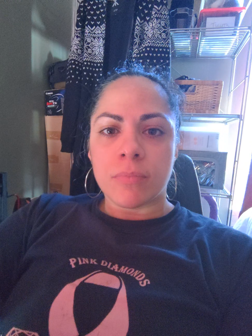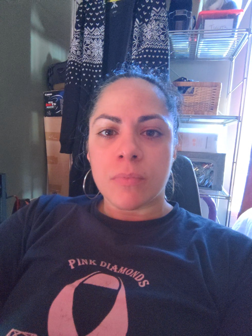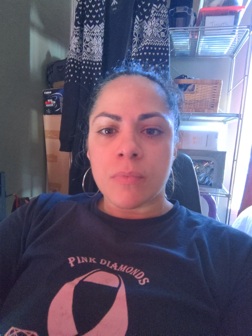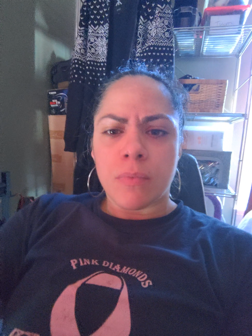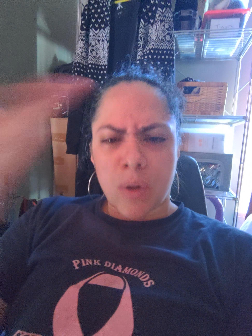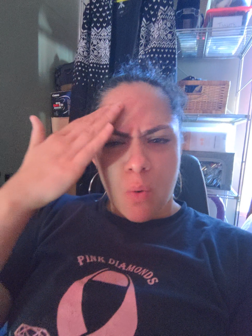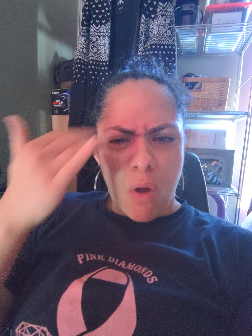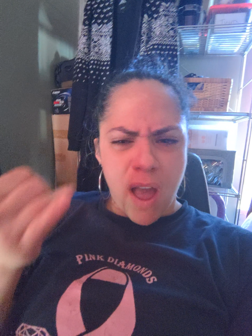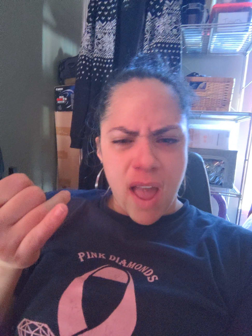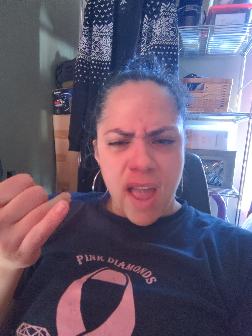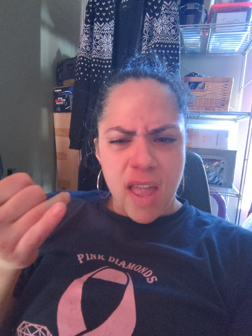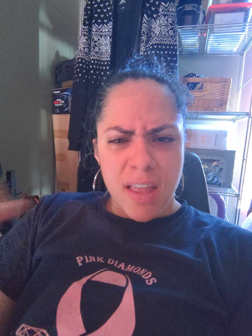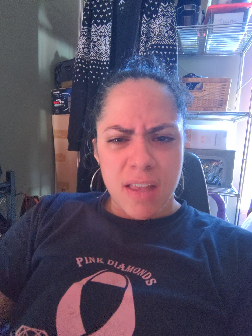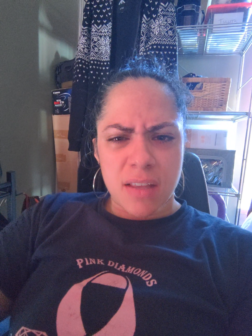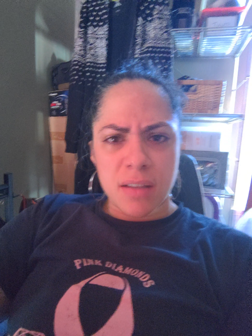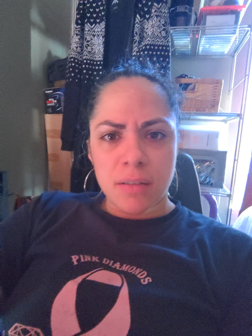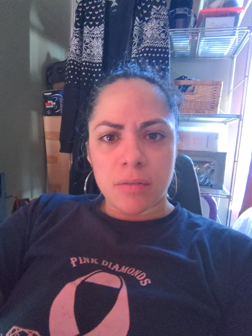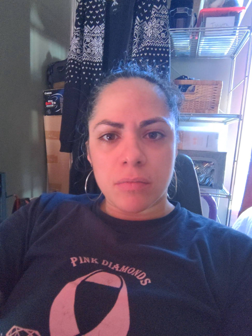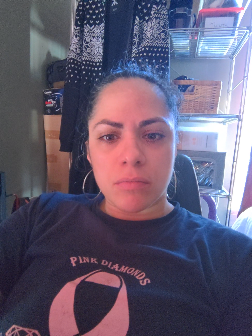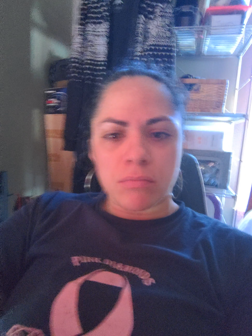why